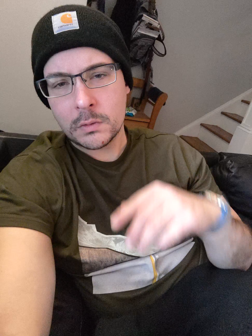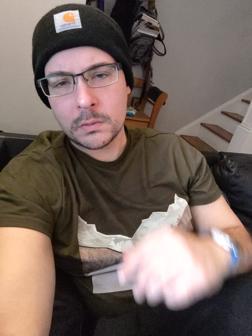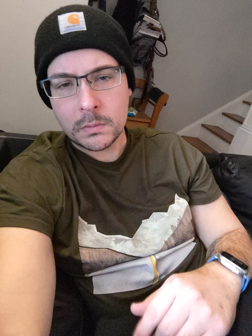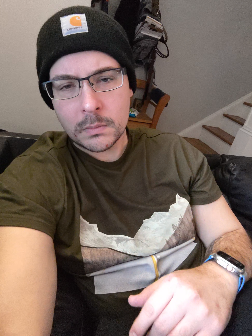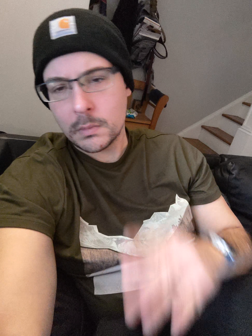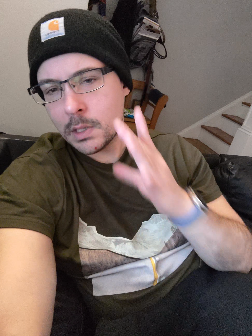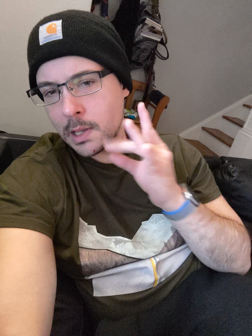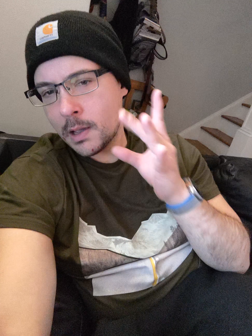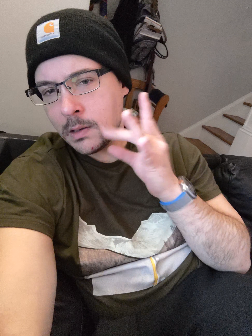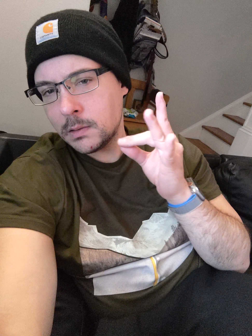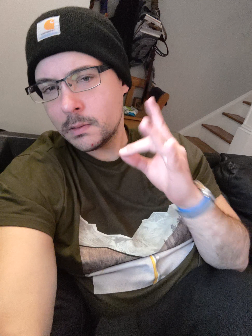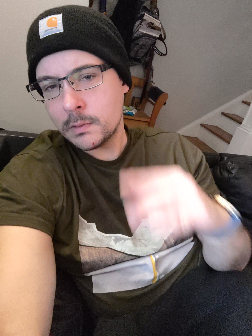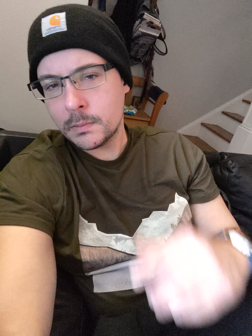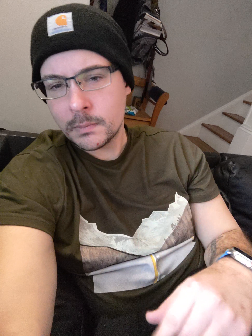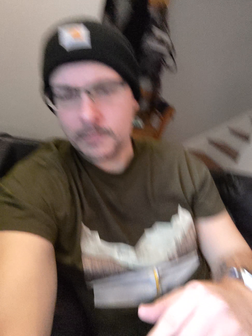cat